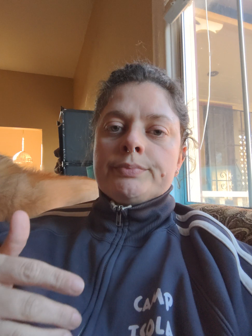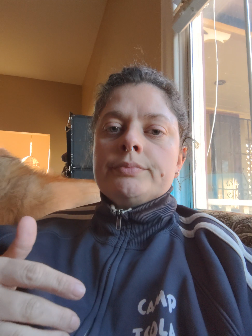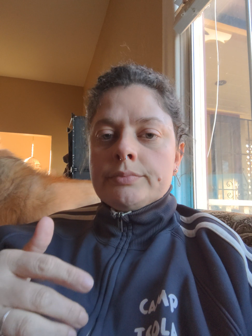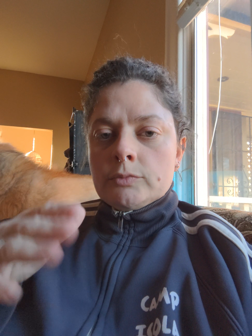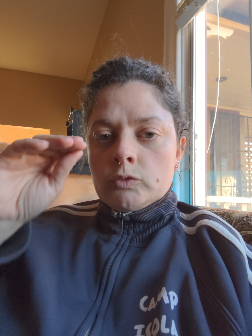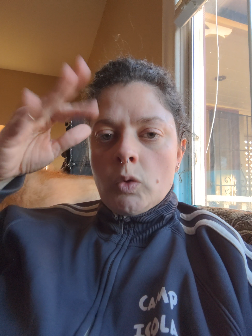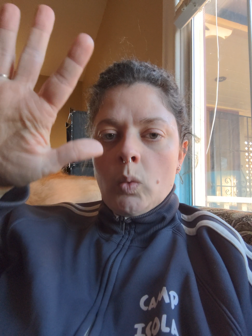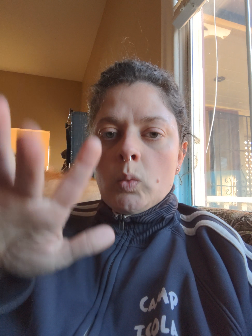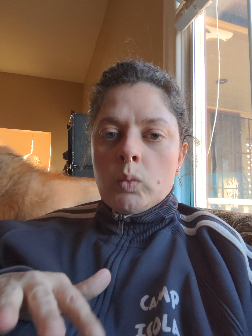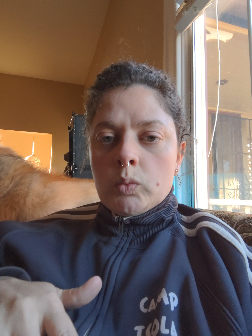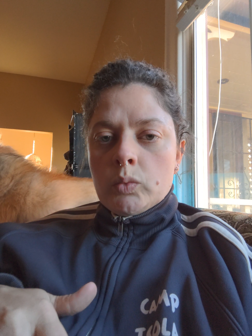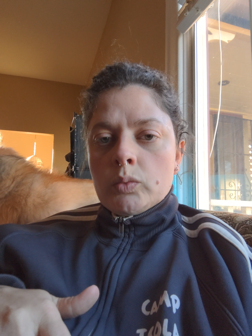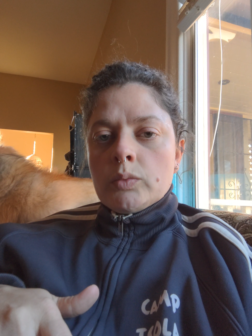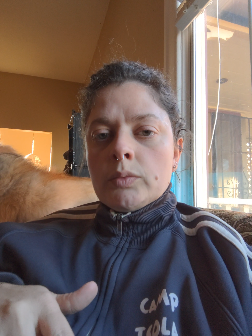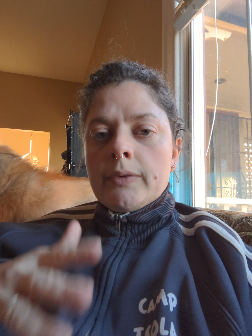snow